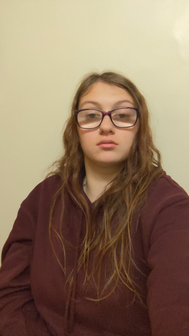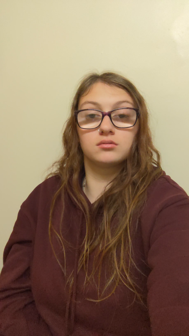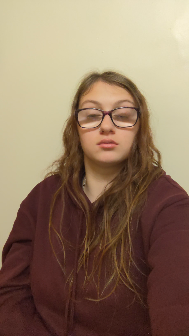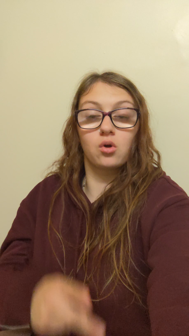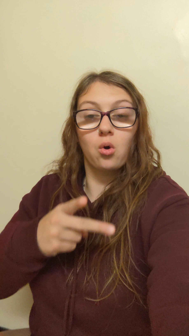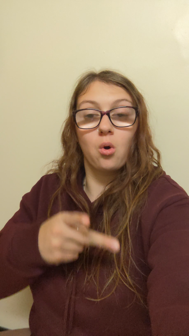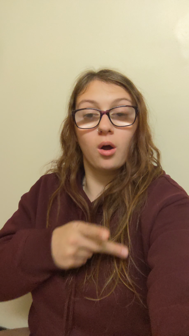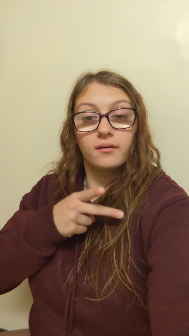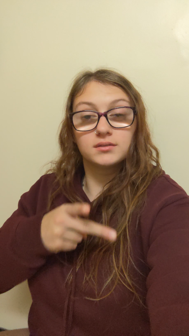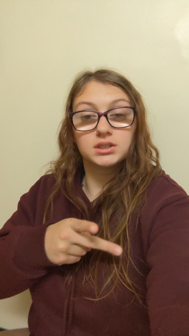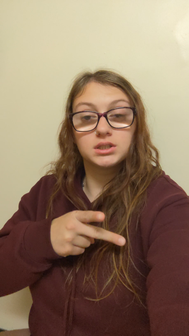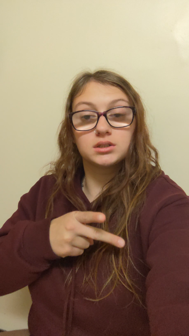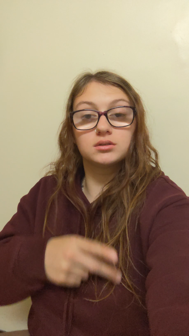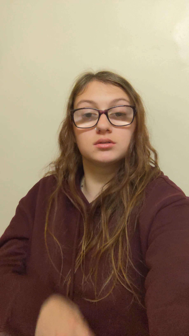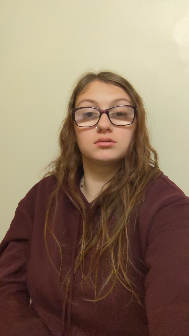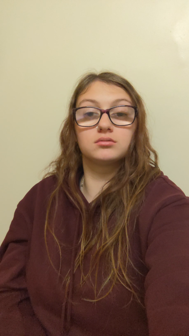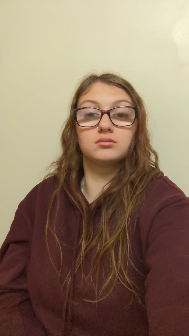careful